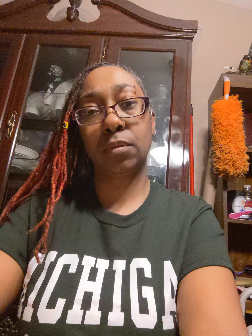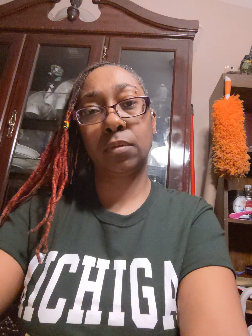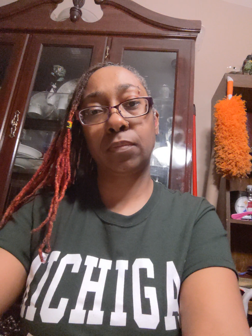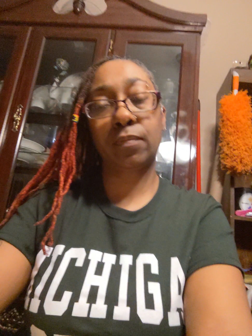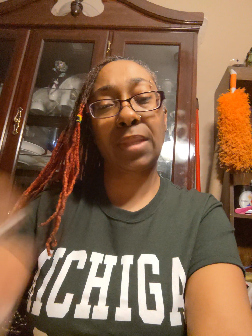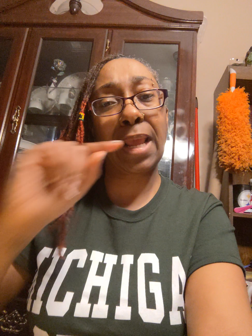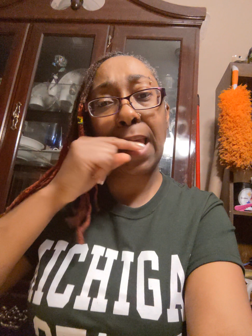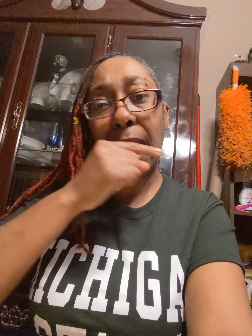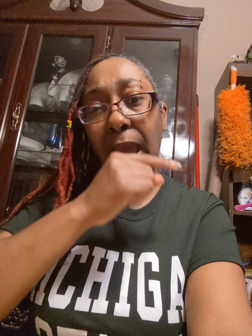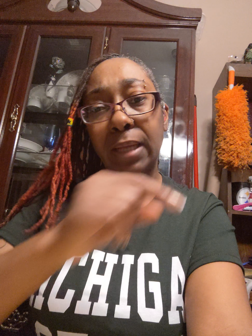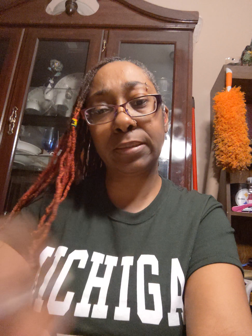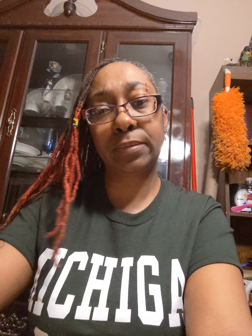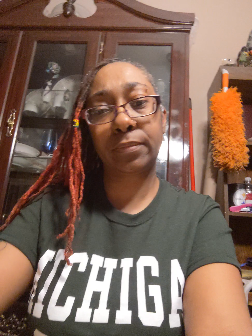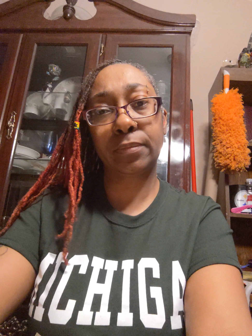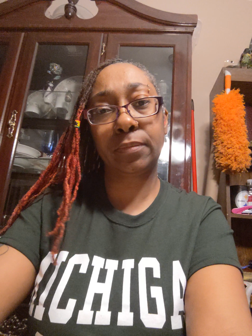carrot